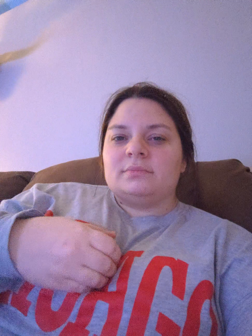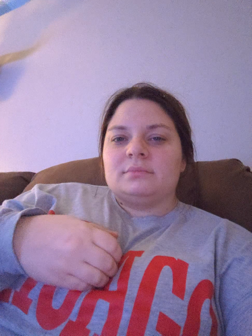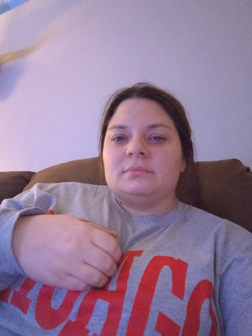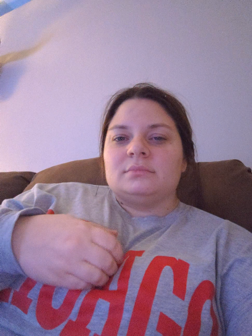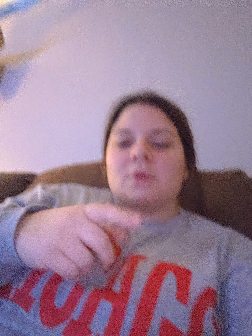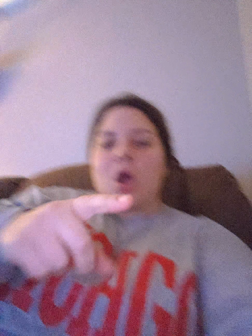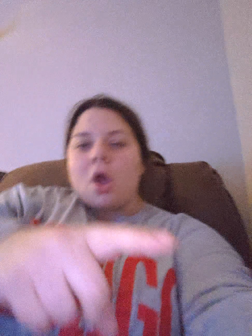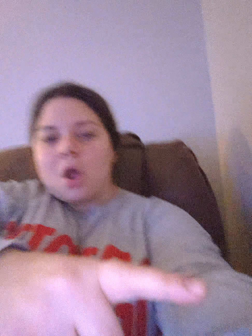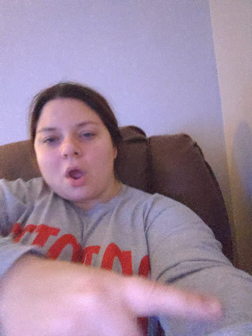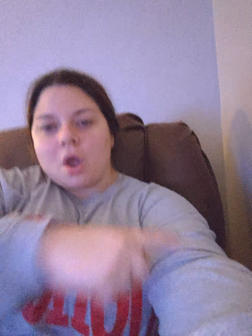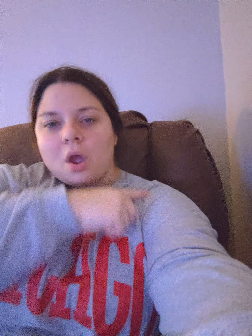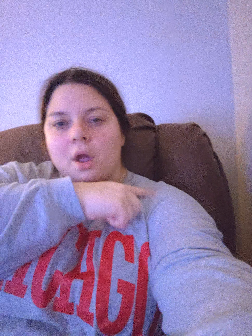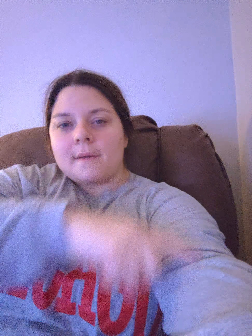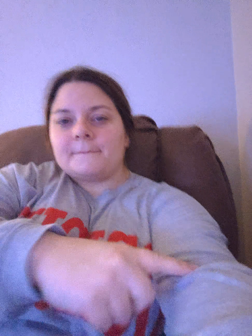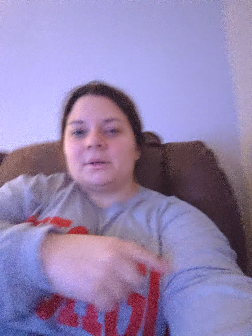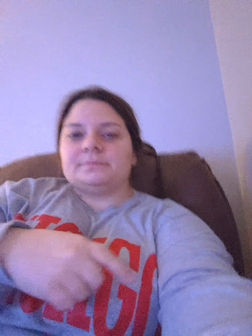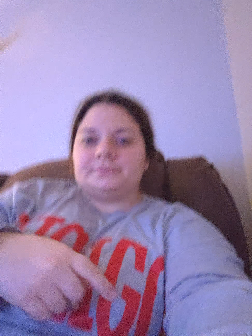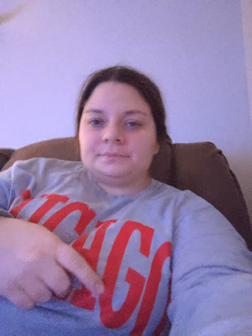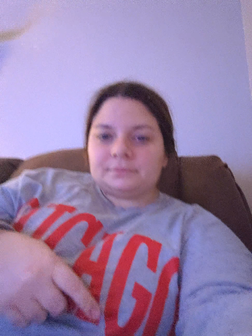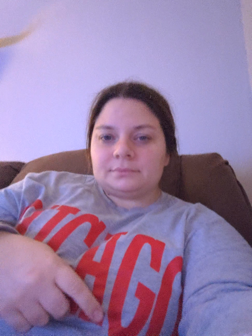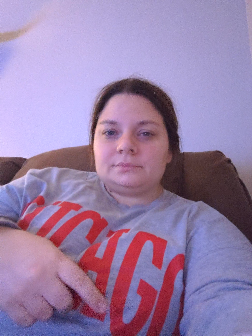arm